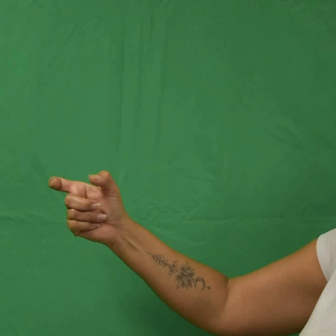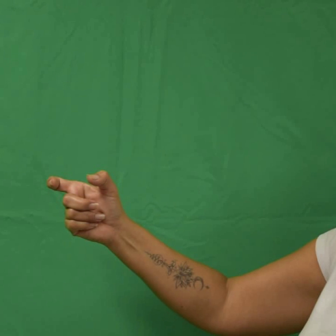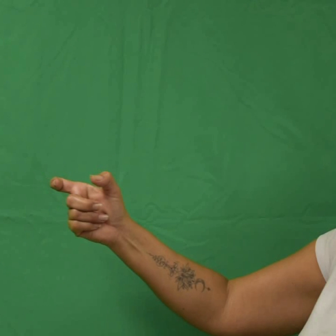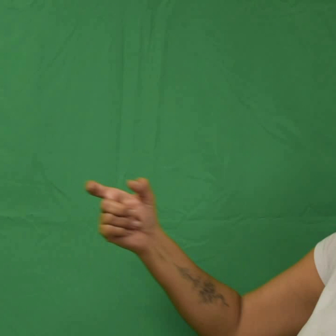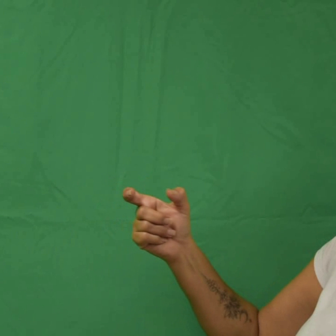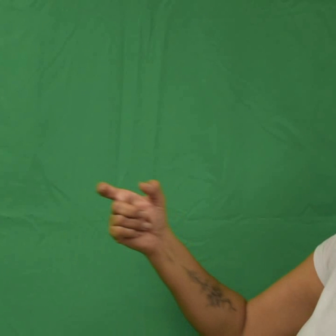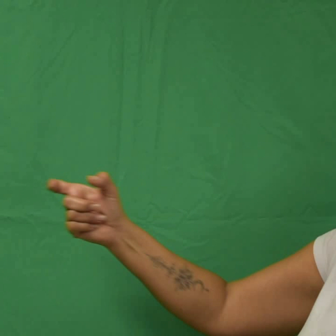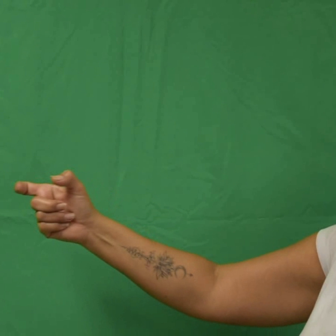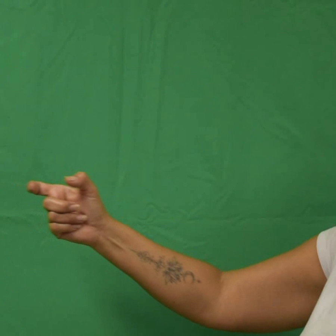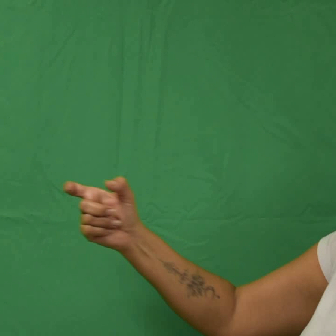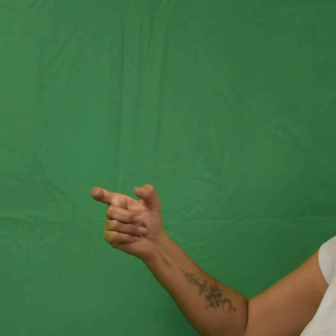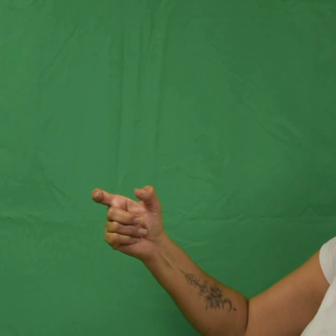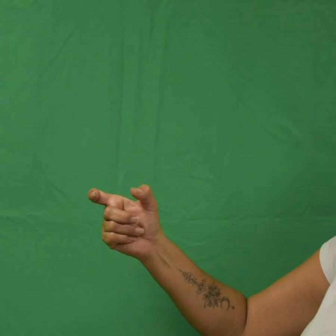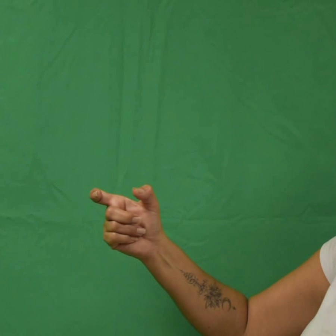X